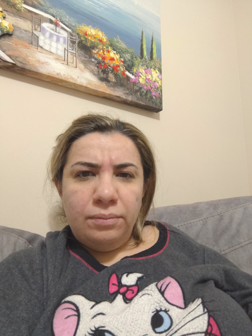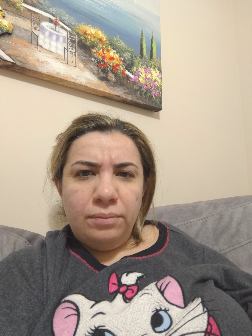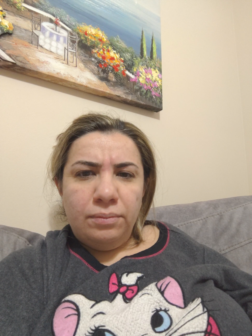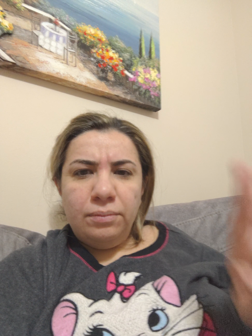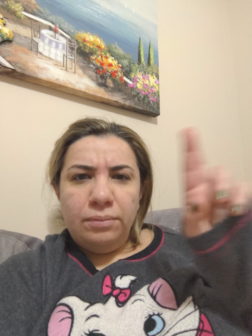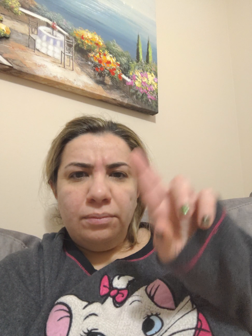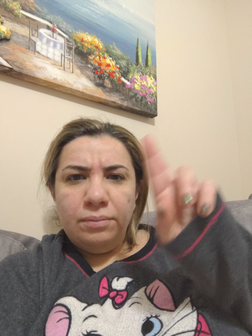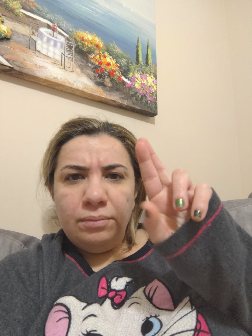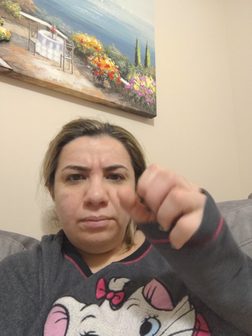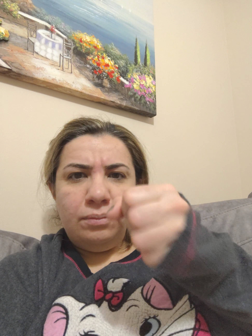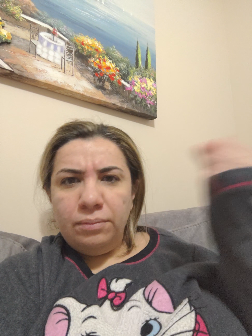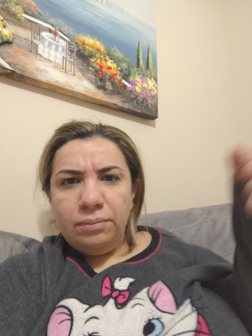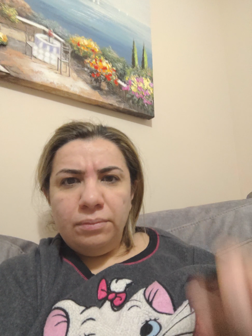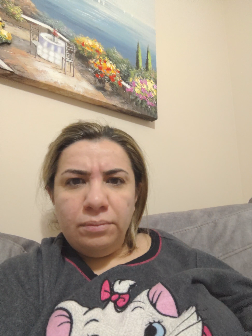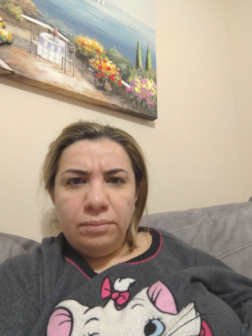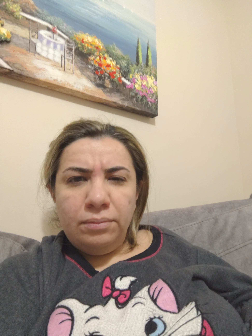refrigerator